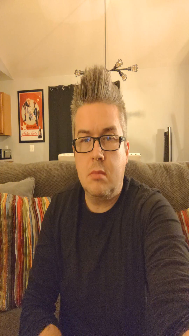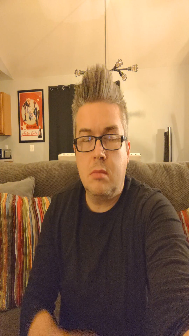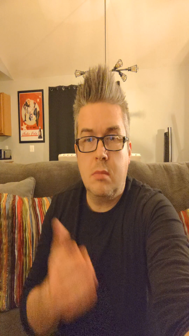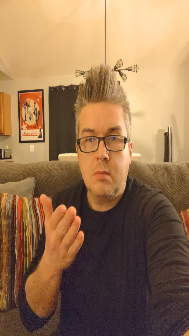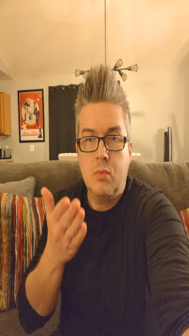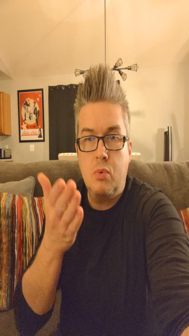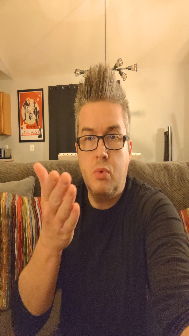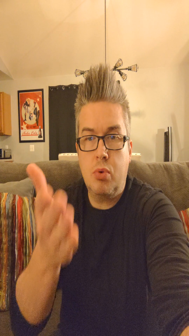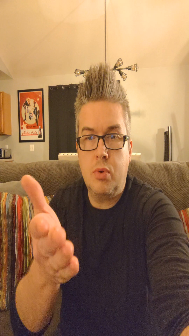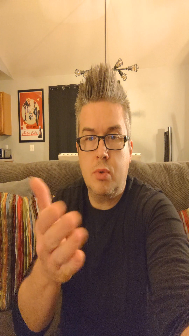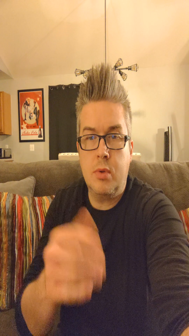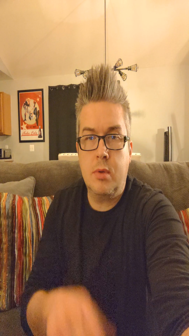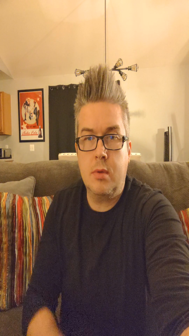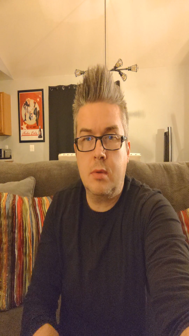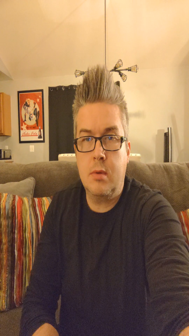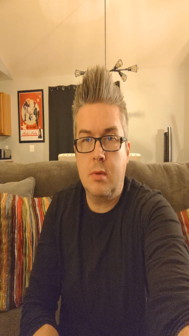boat